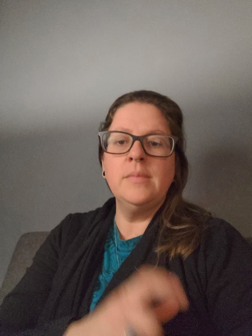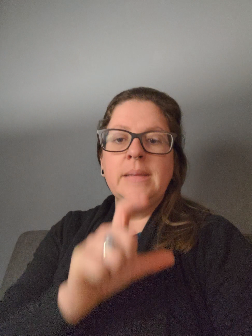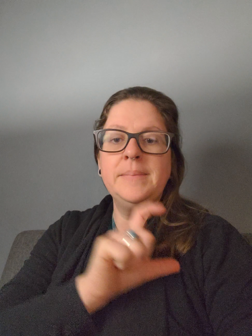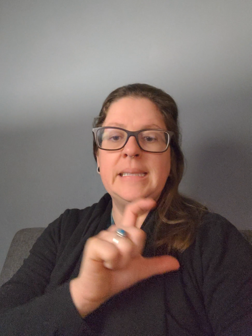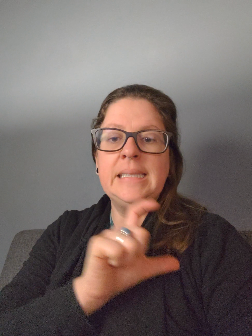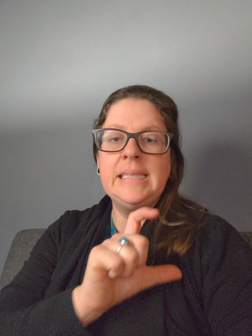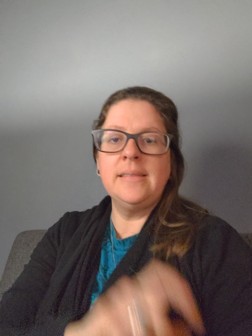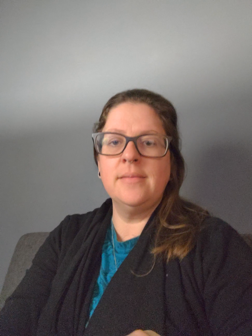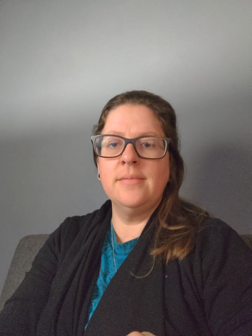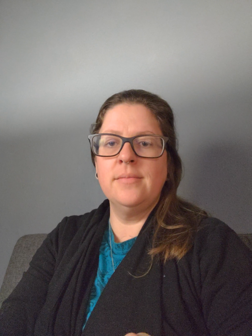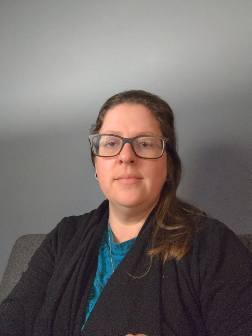police